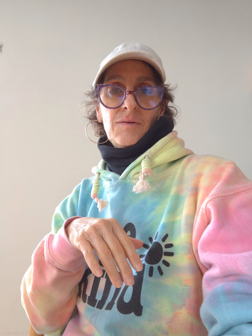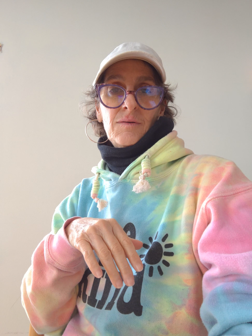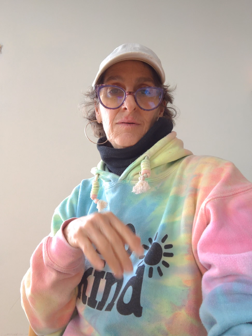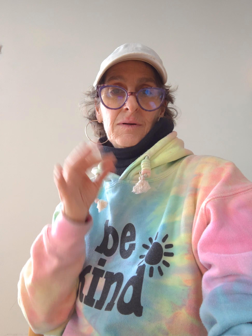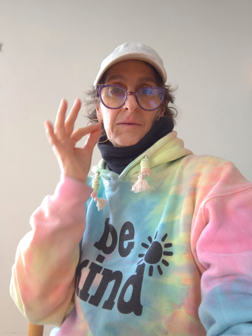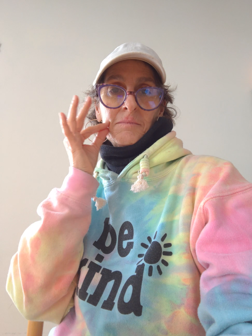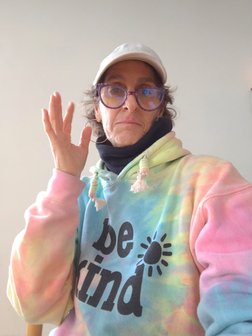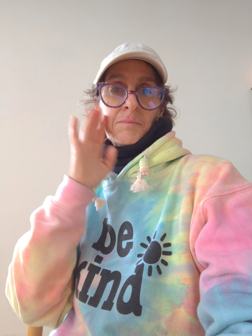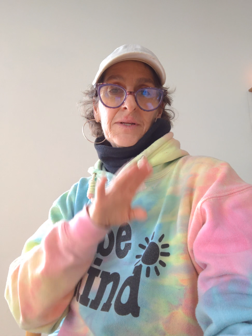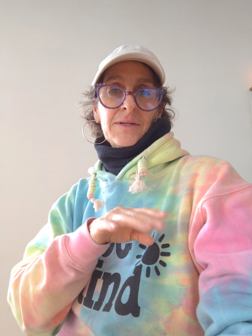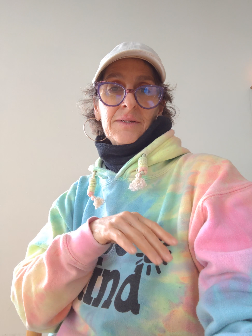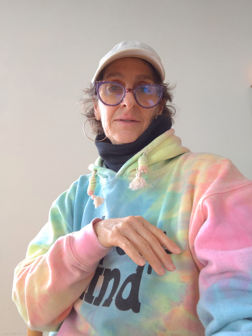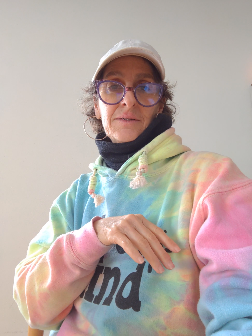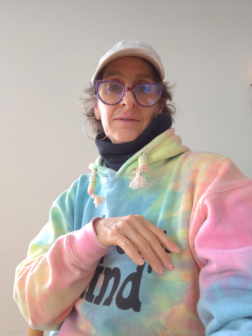bee